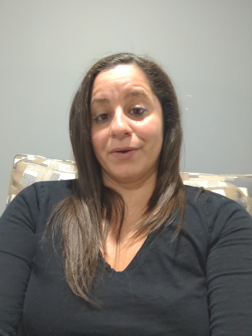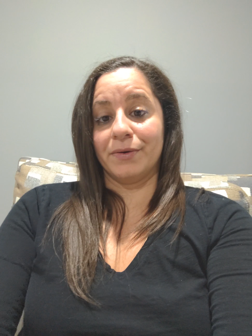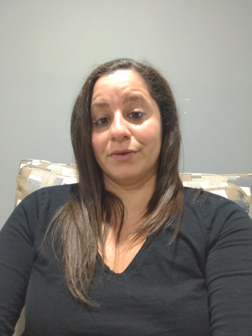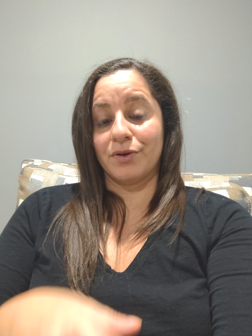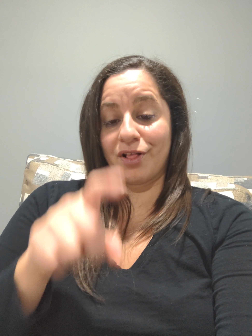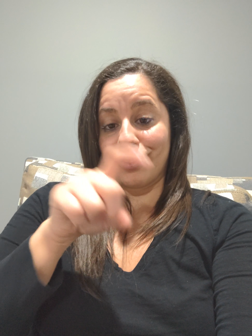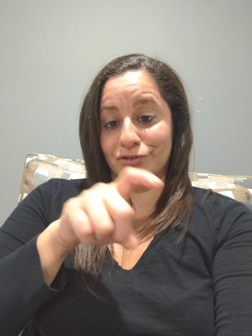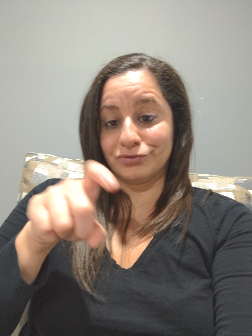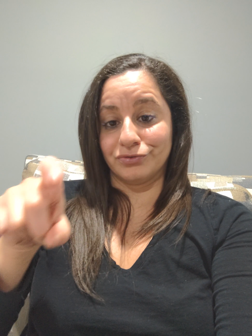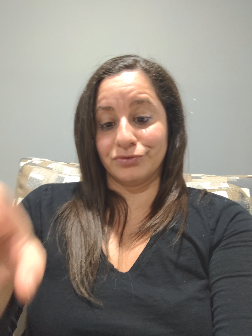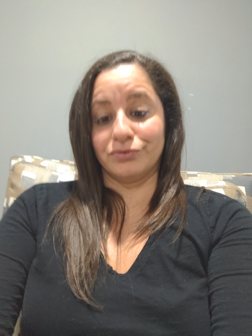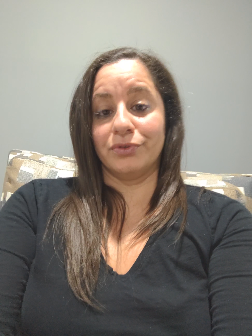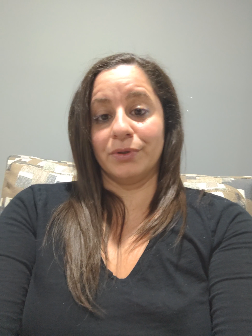closet